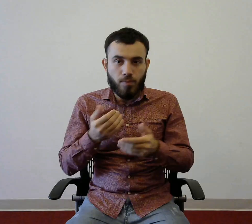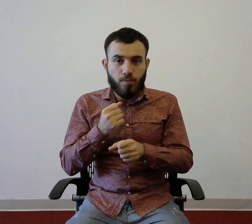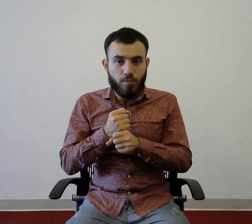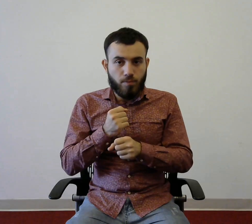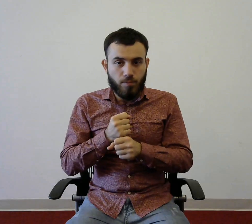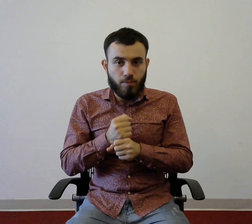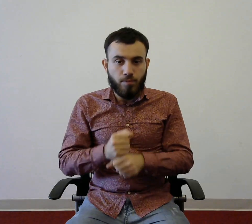edir